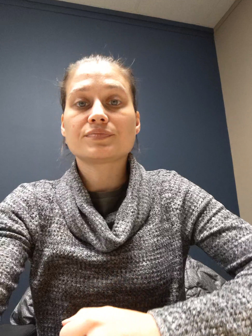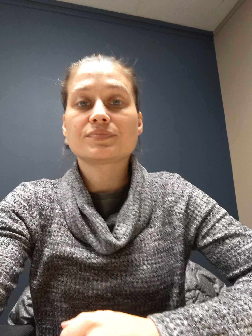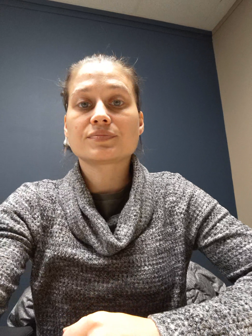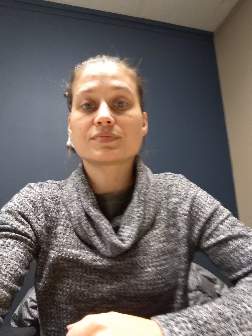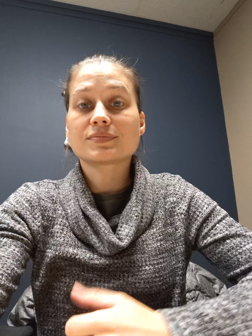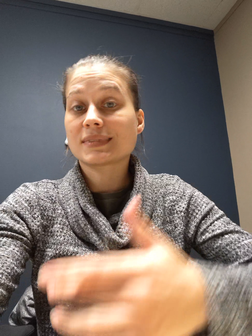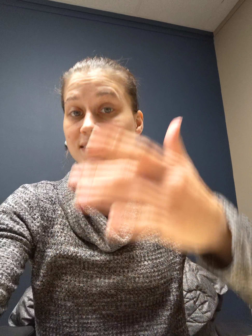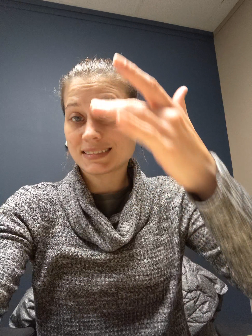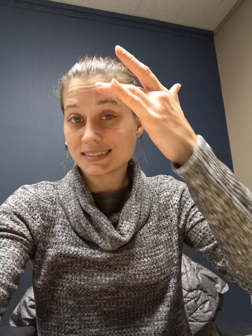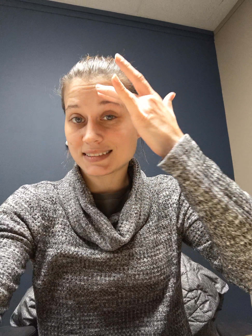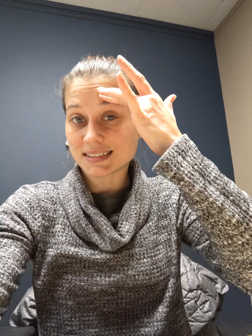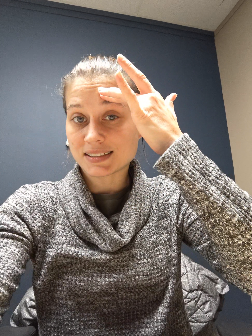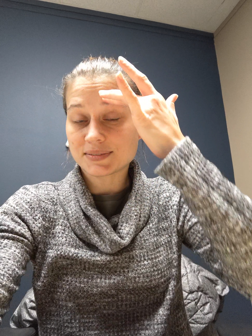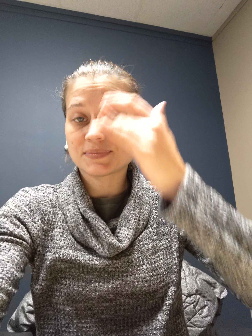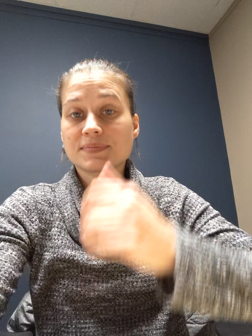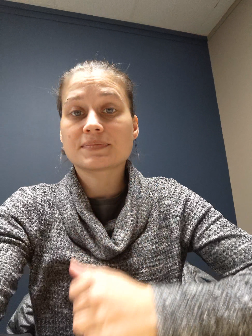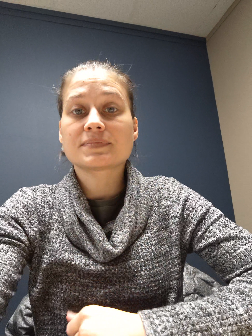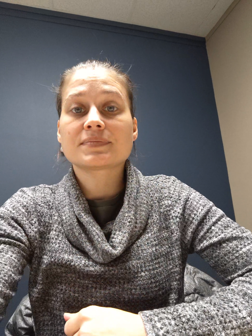sick